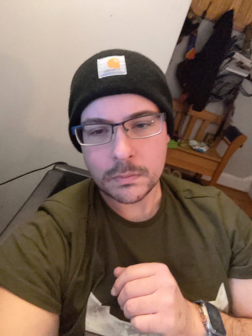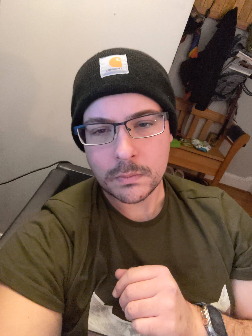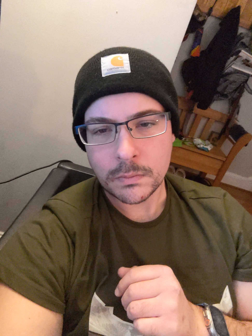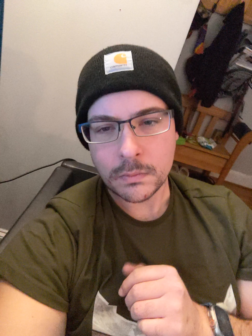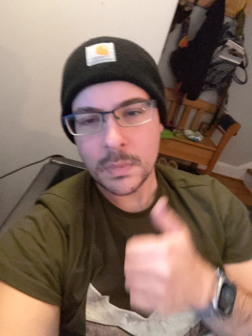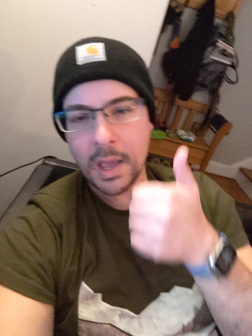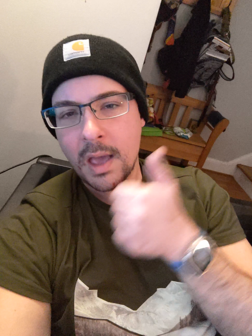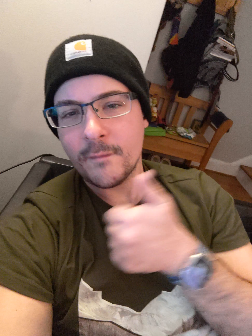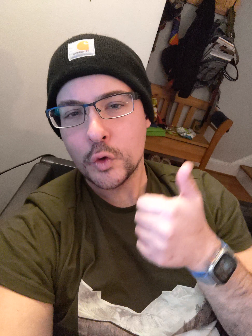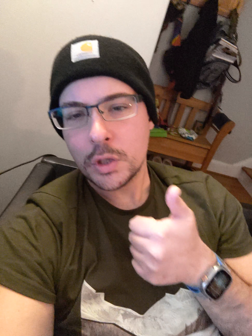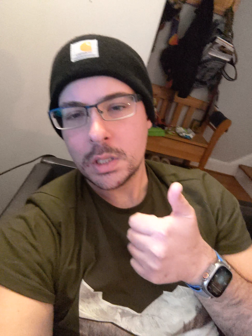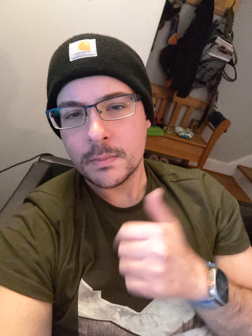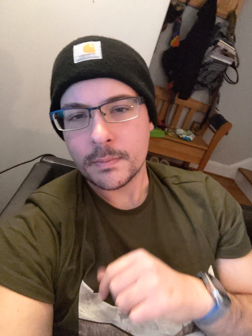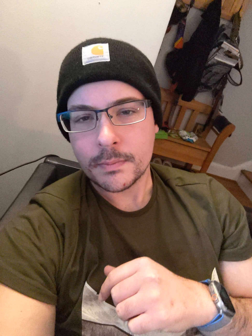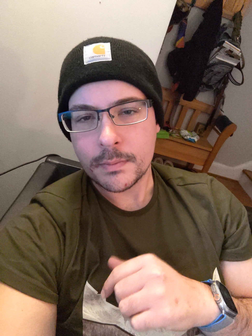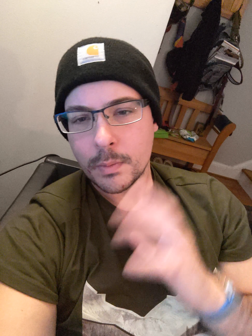every